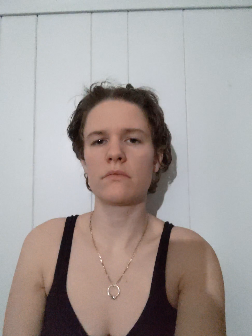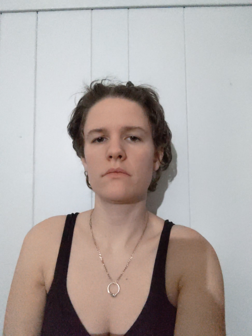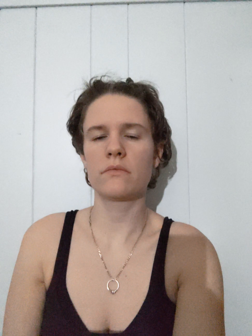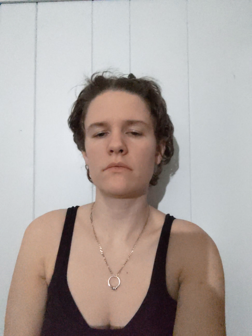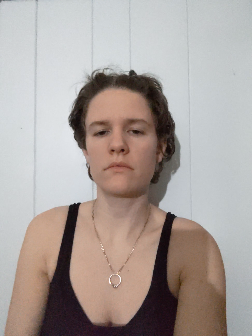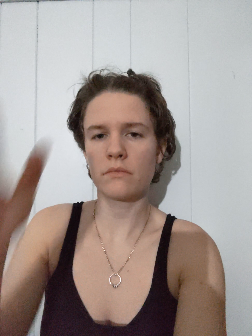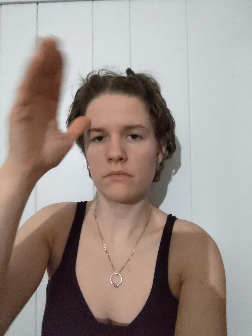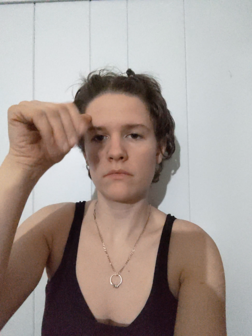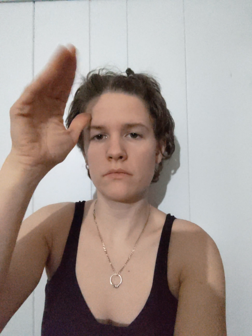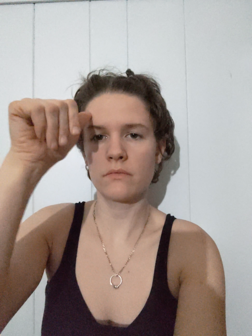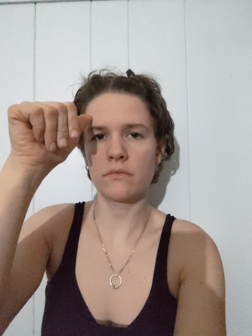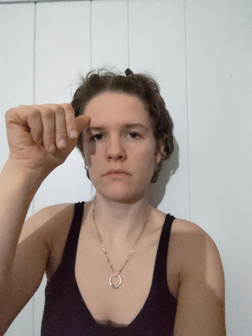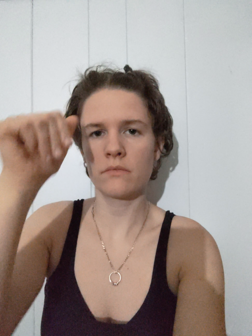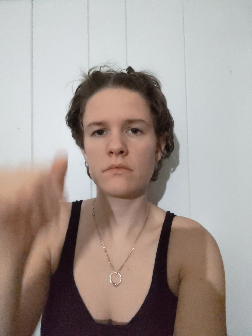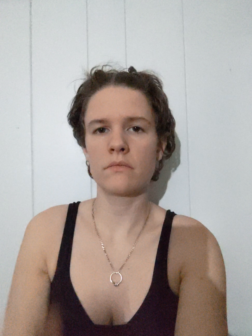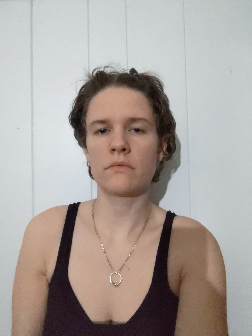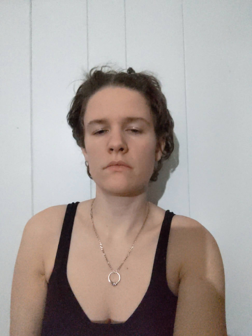donkey